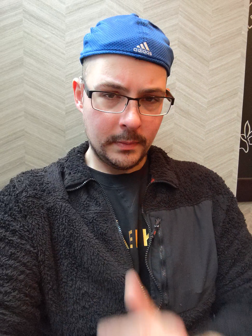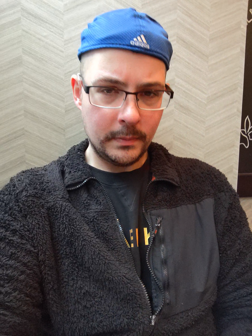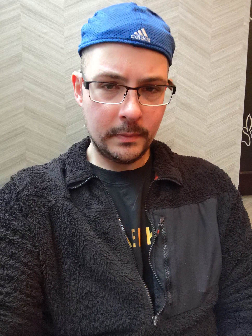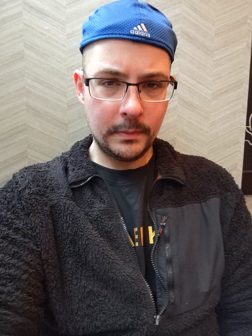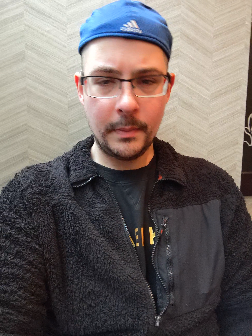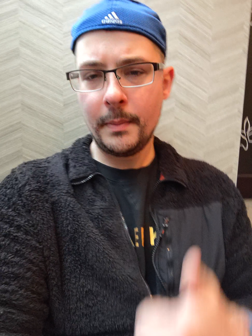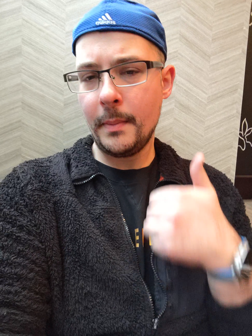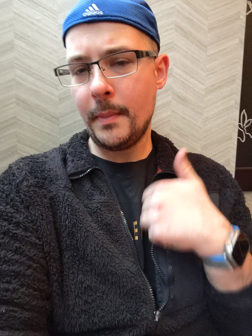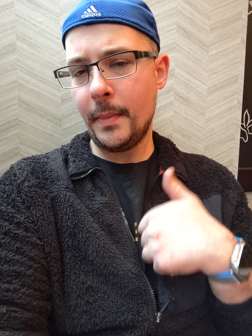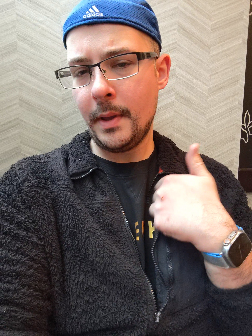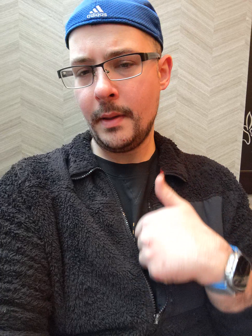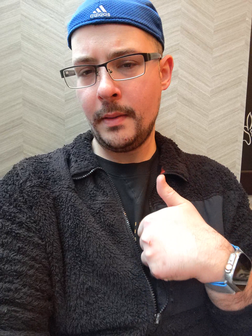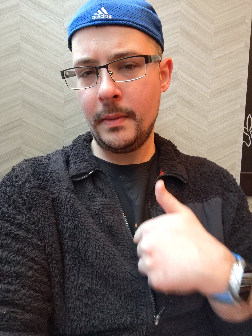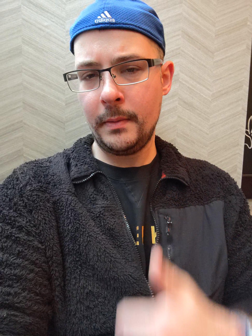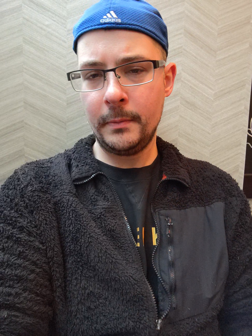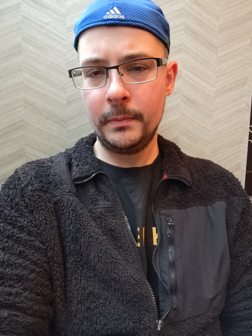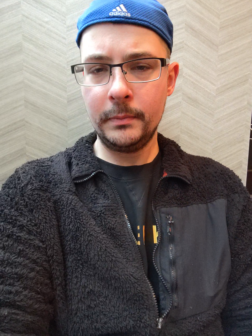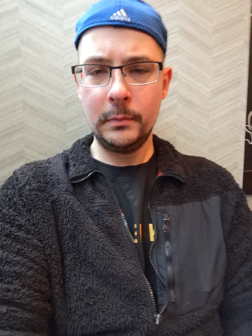bath